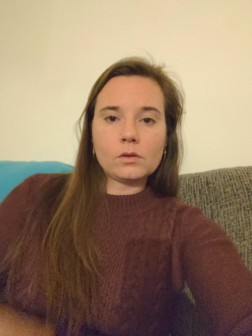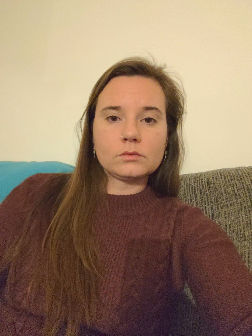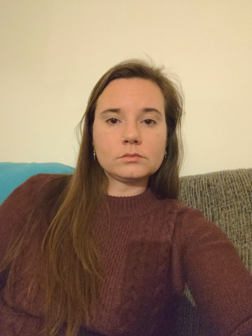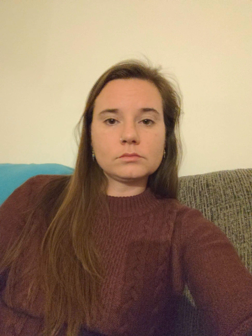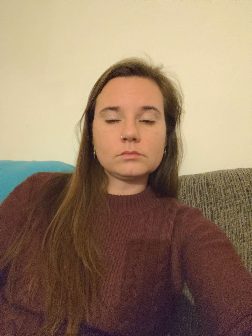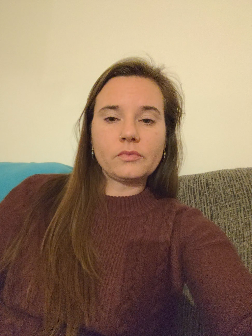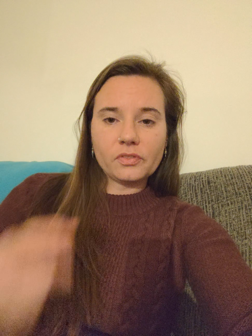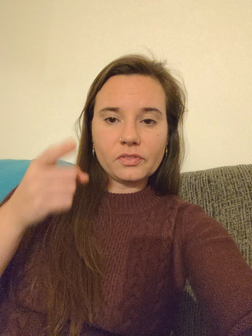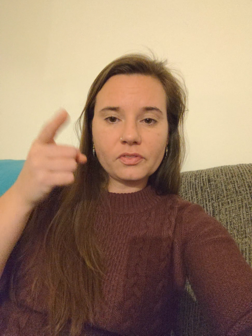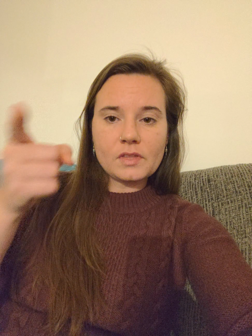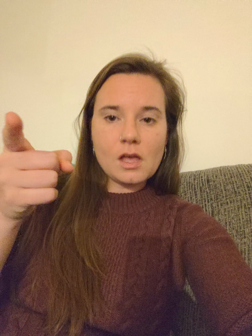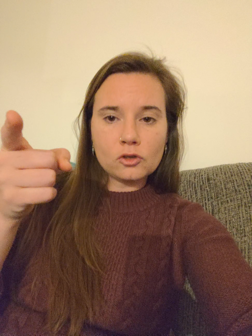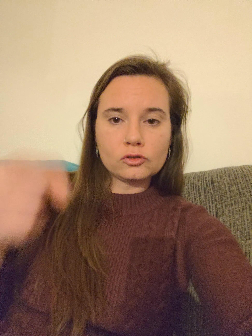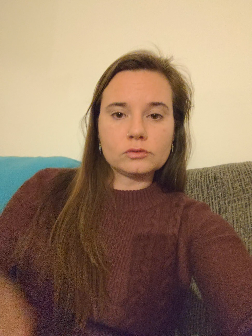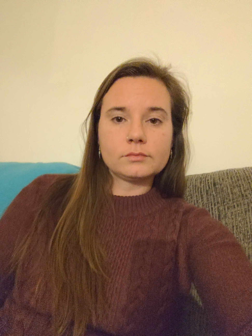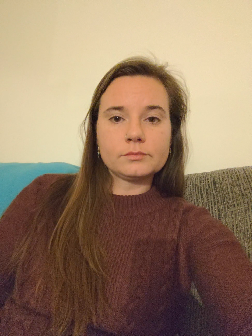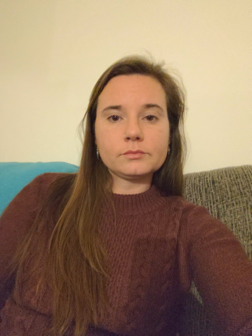there